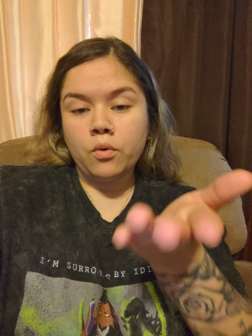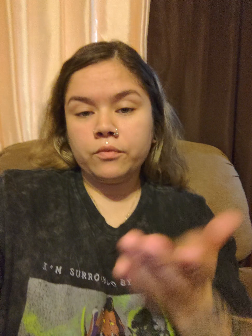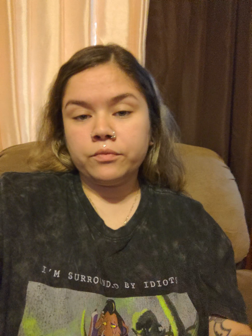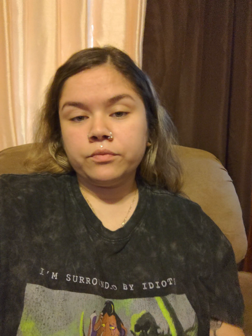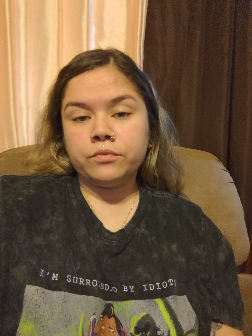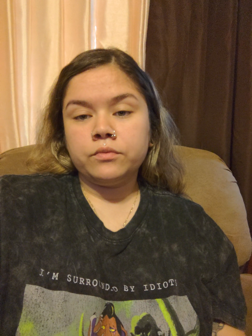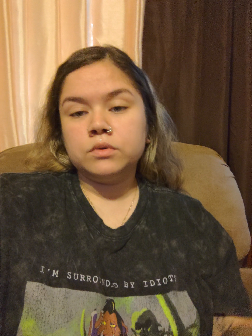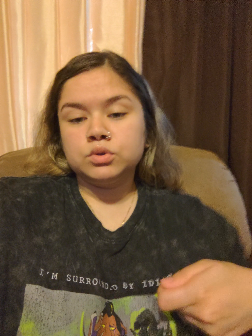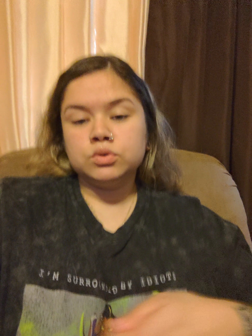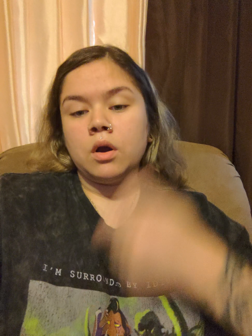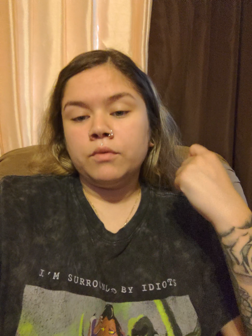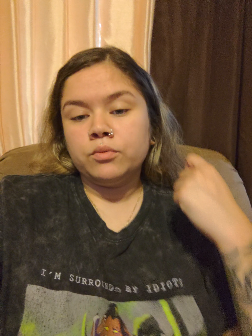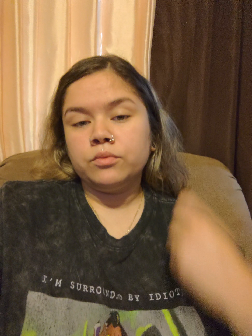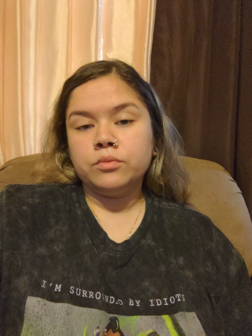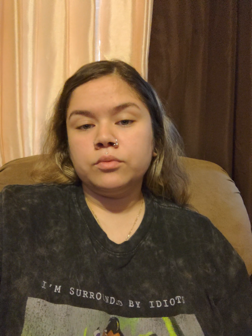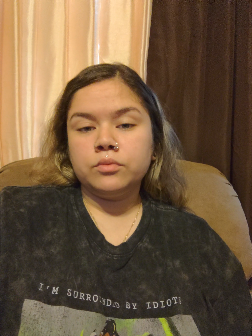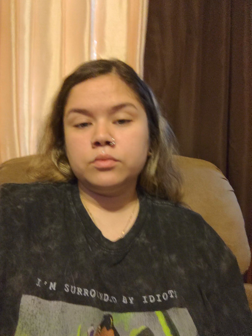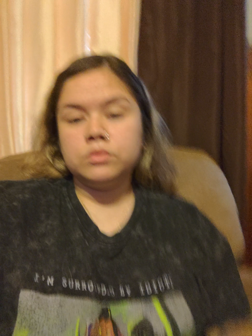shovel